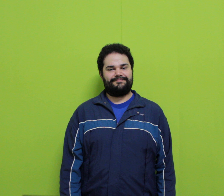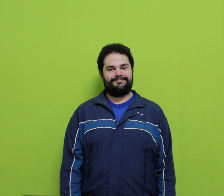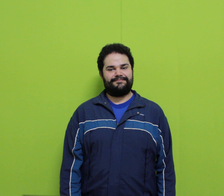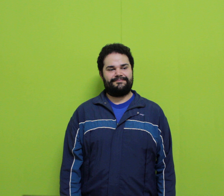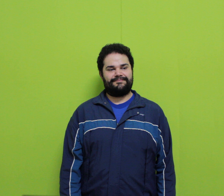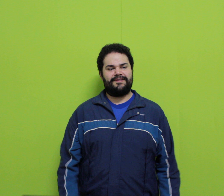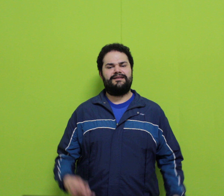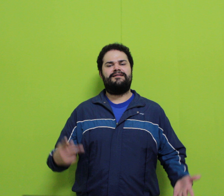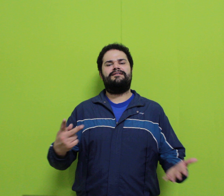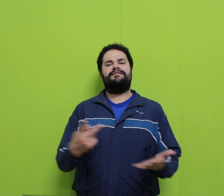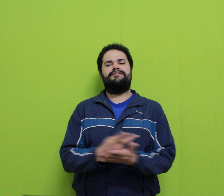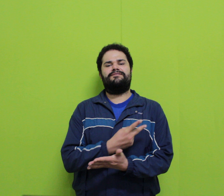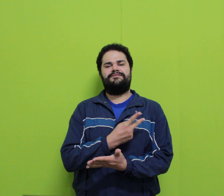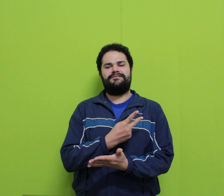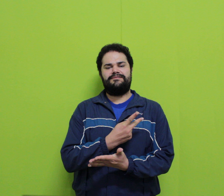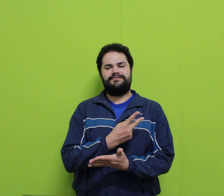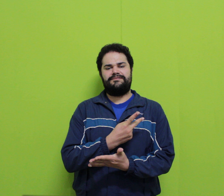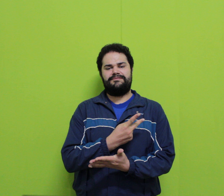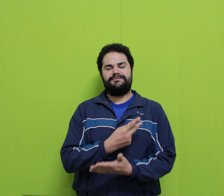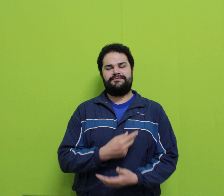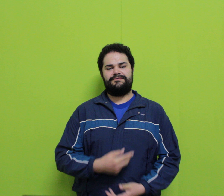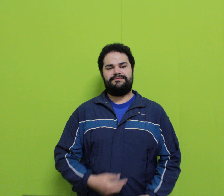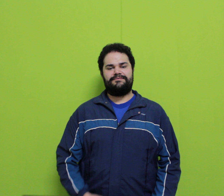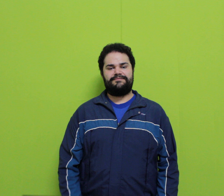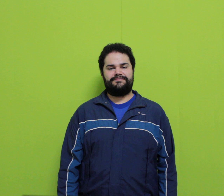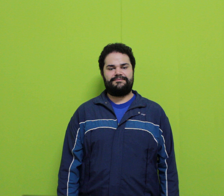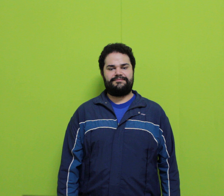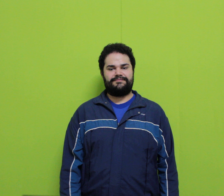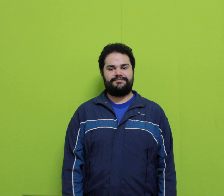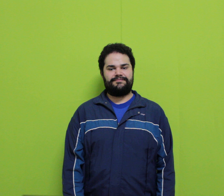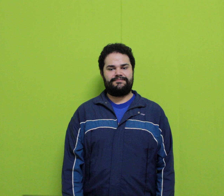acontecer